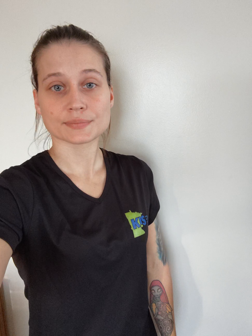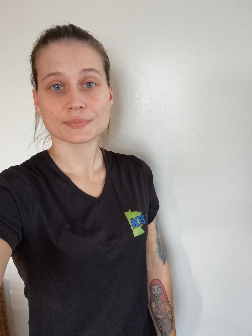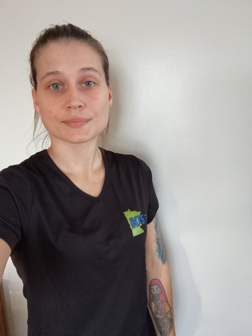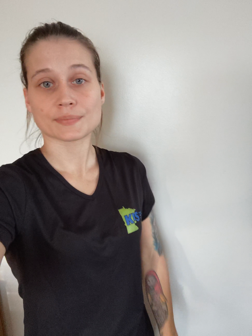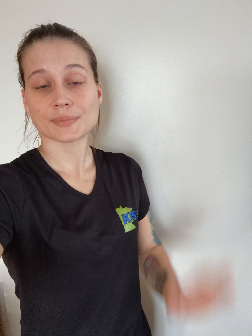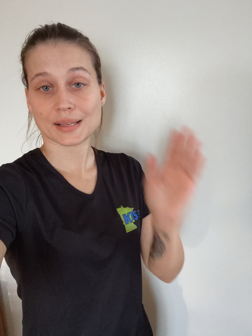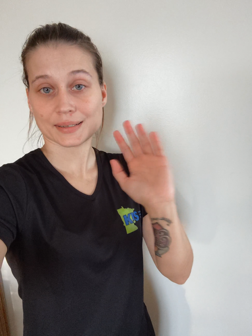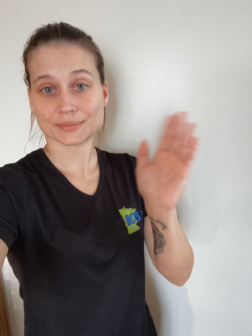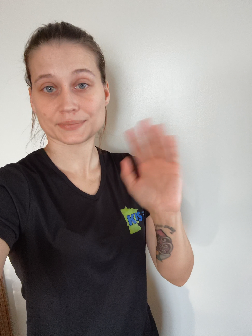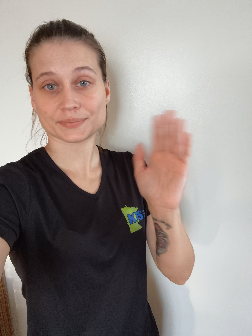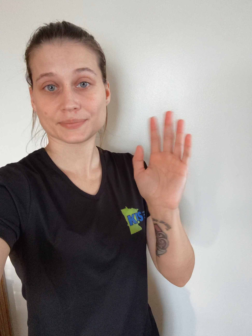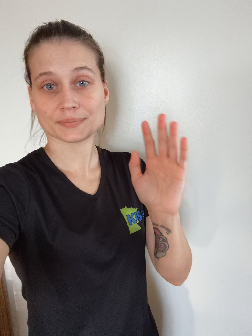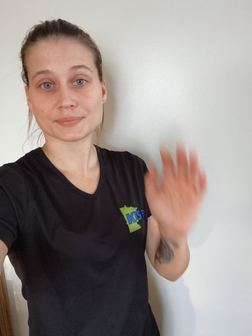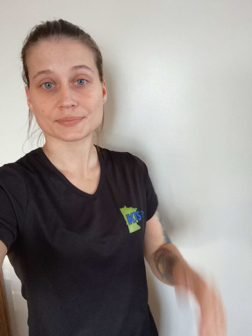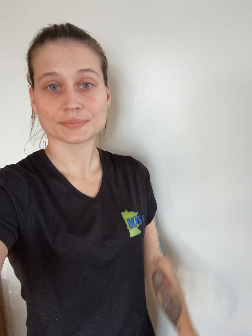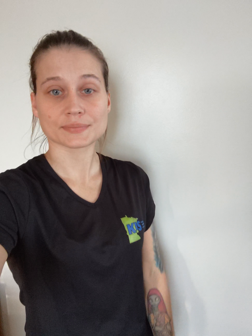bye